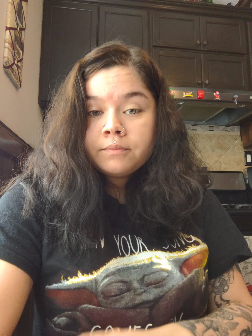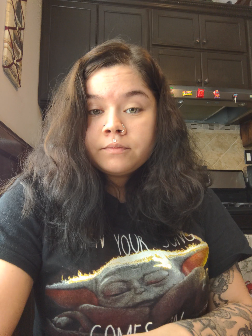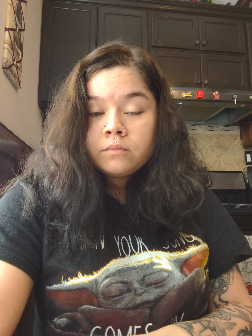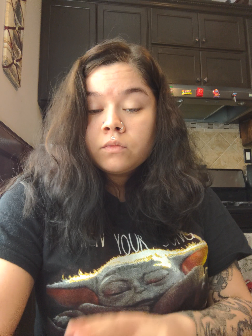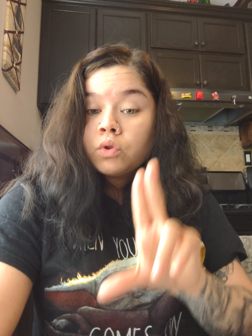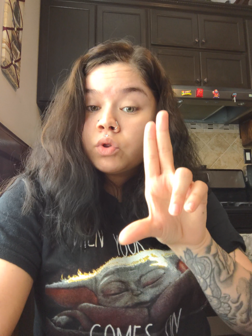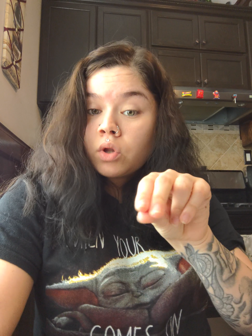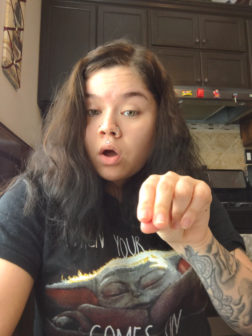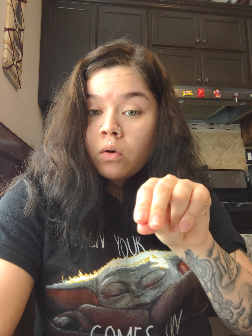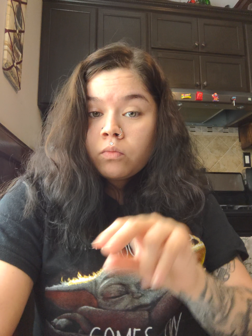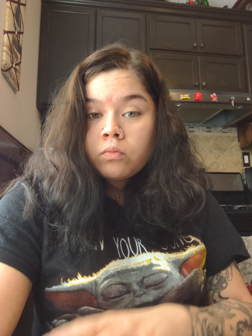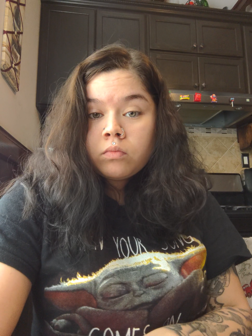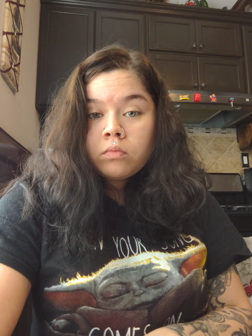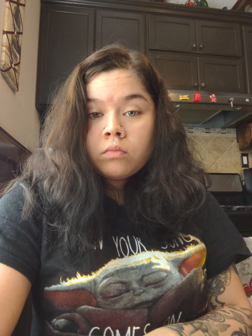no